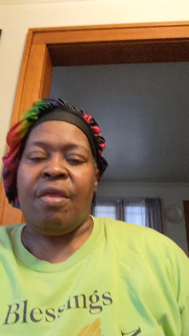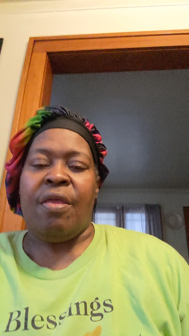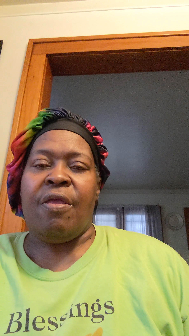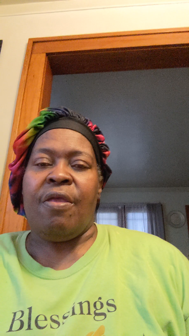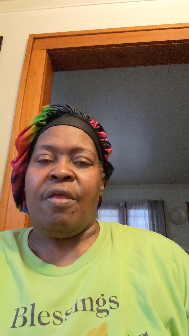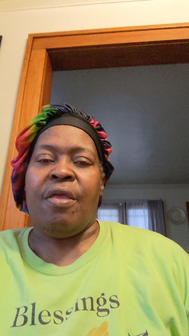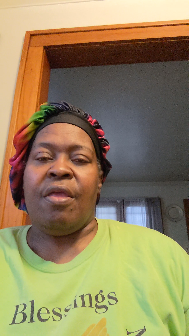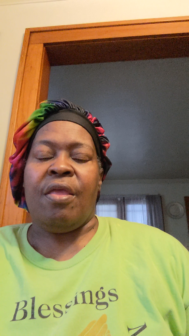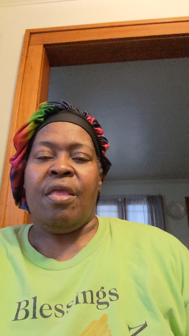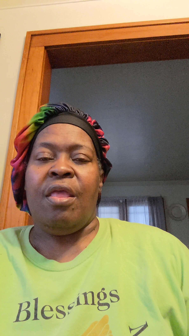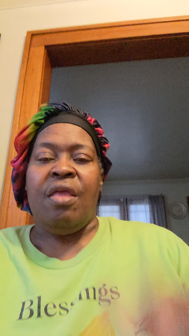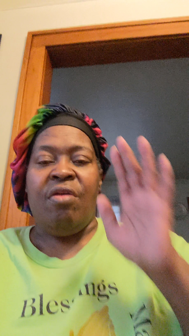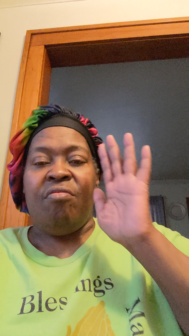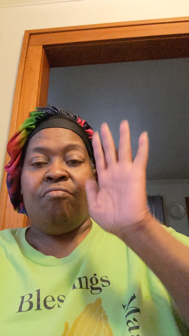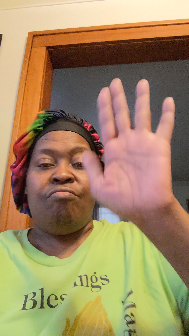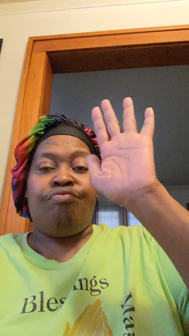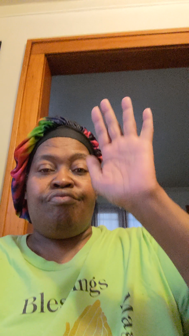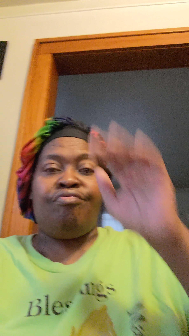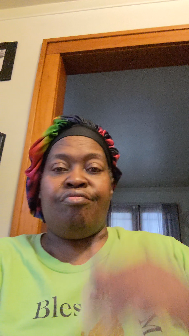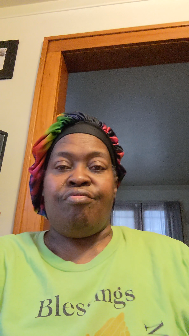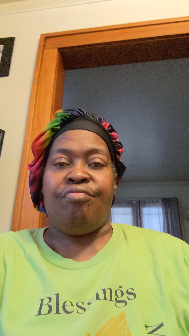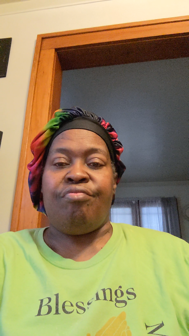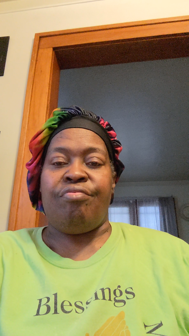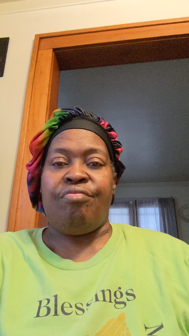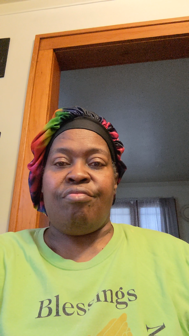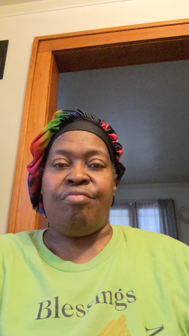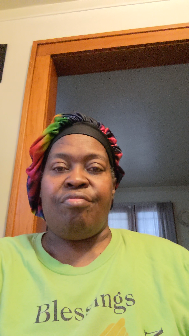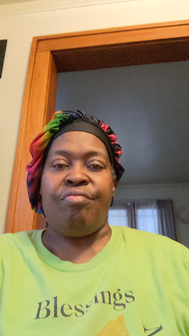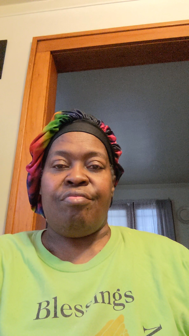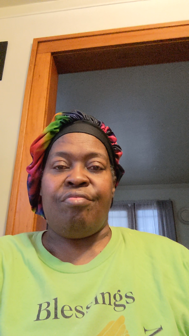give me five